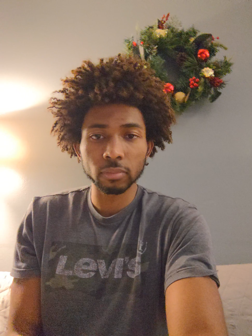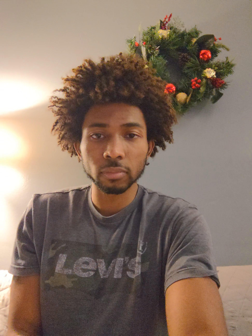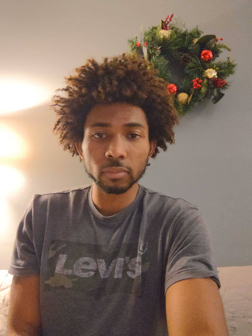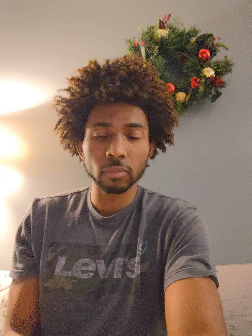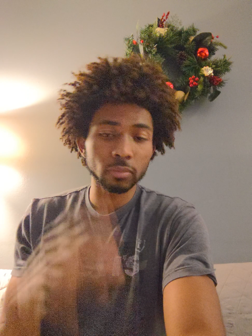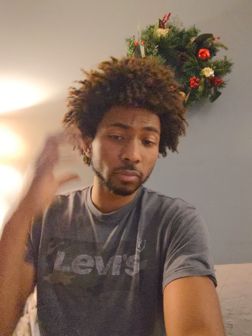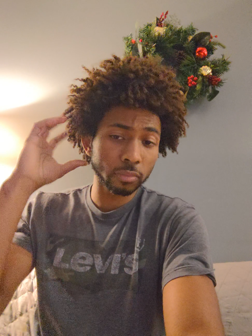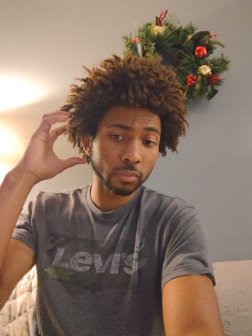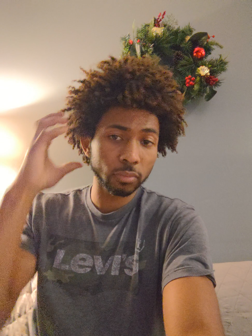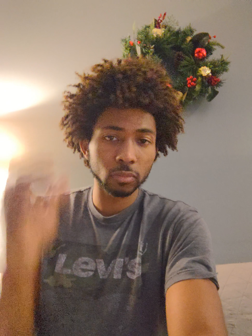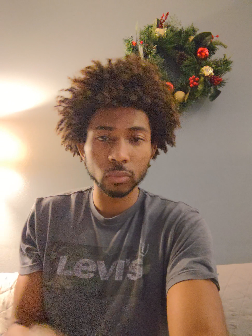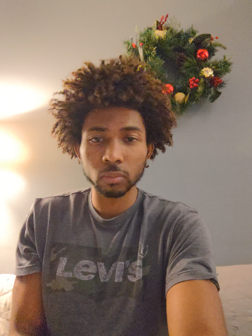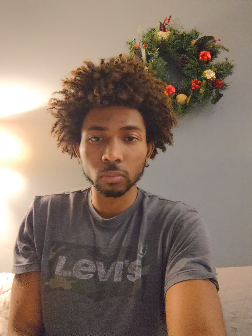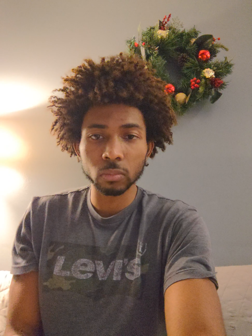radio